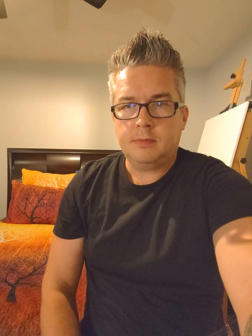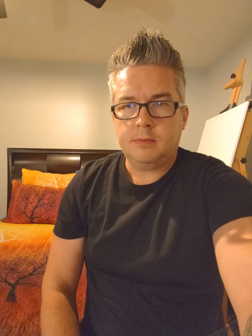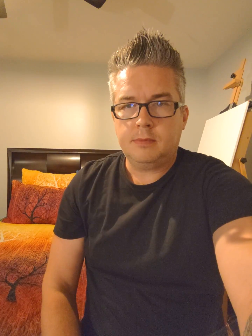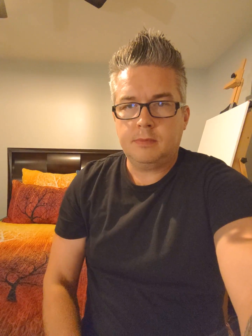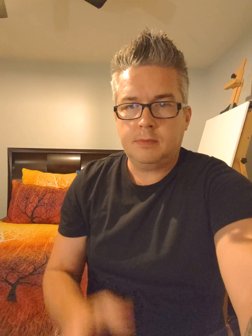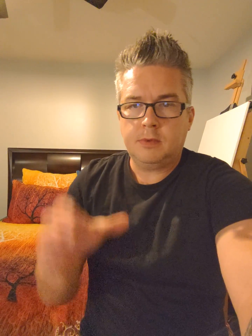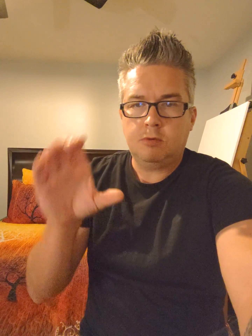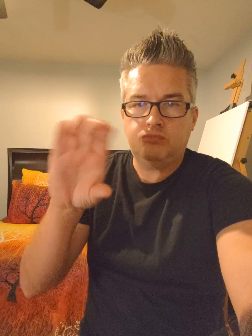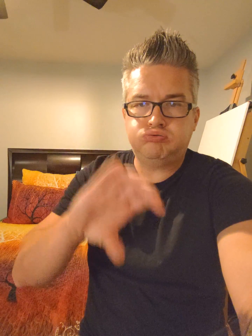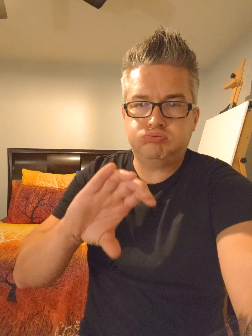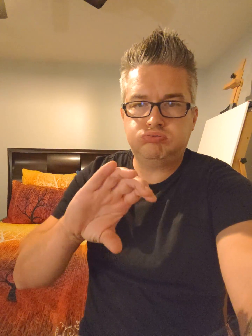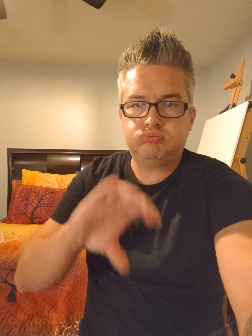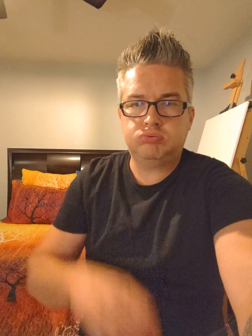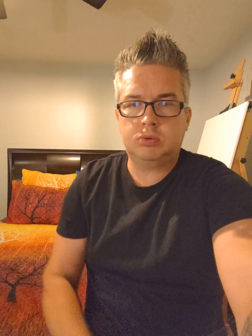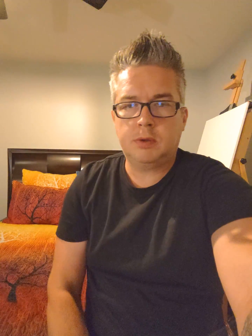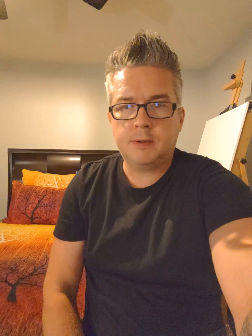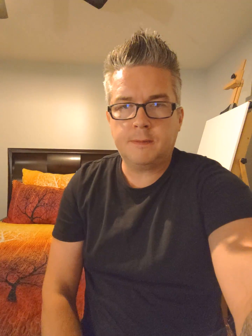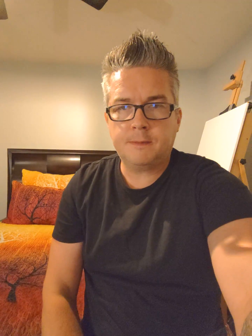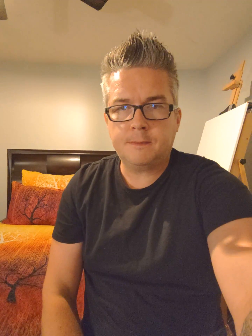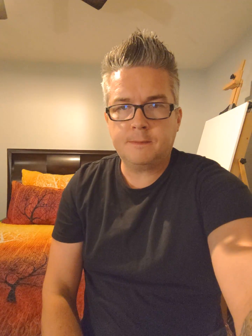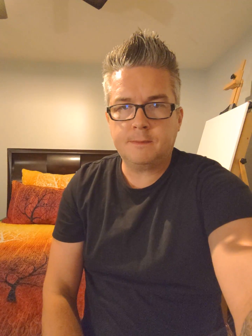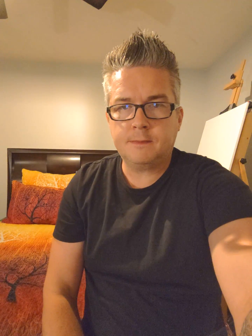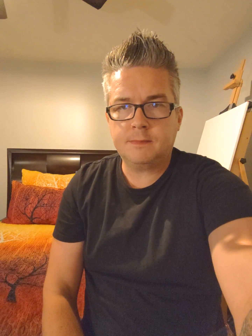dump